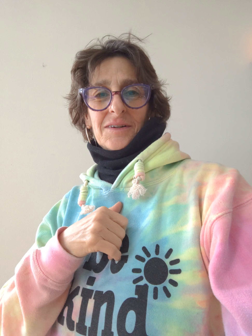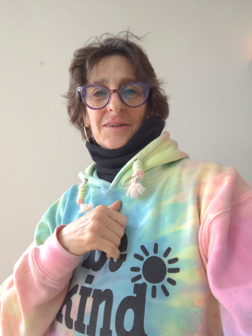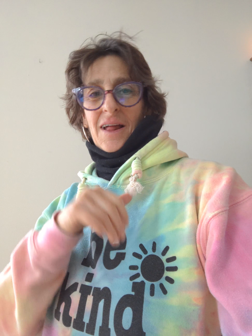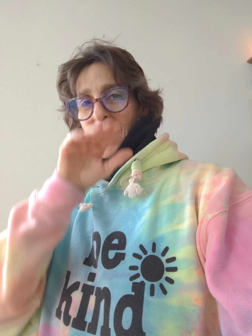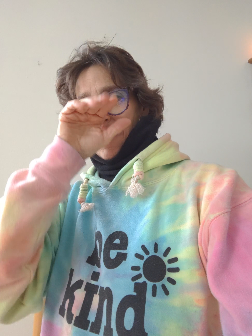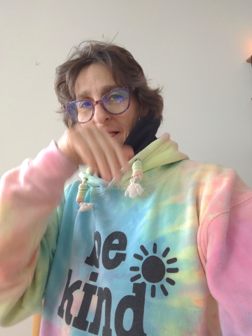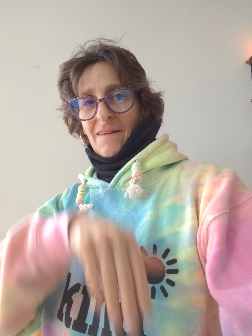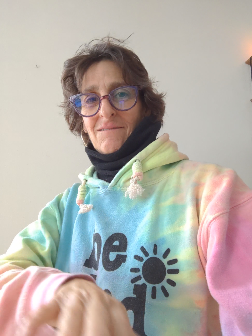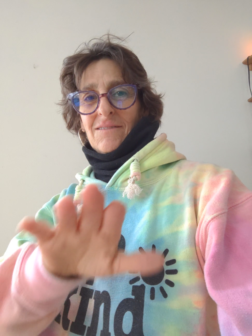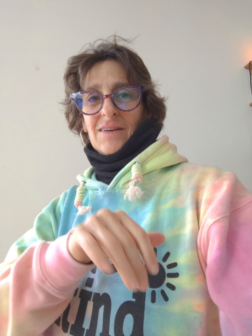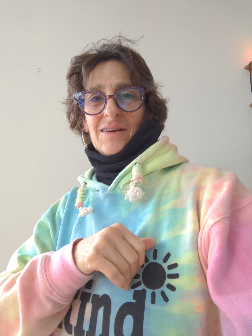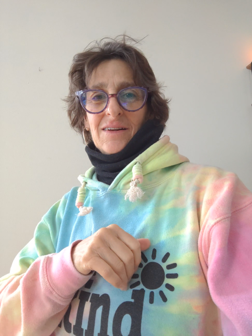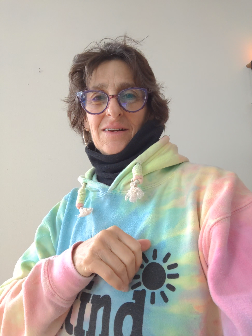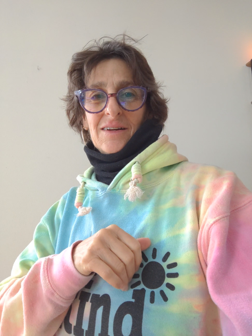elephant